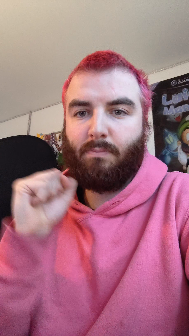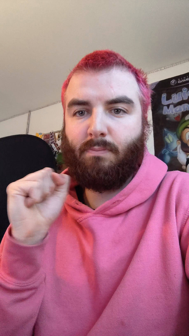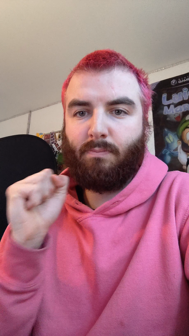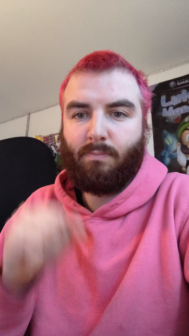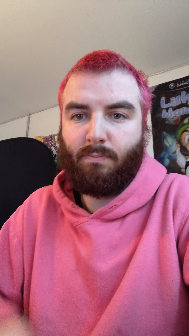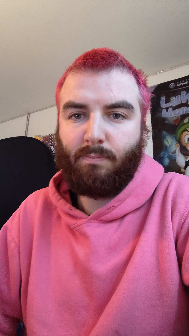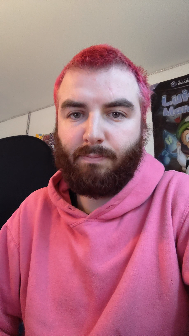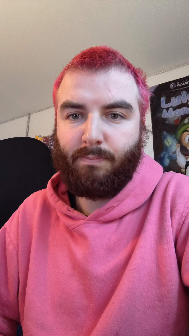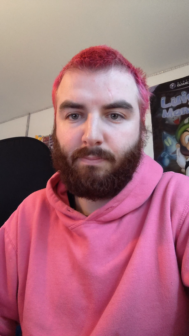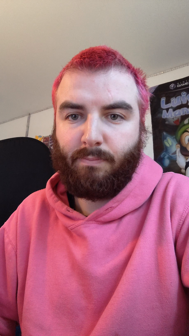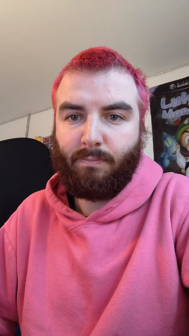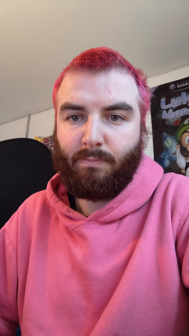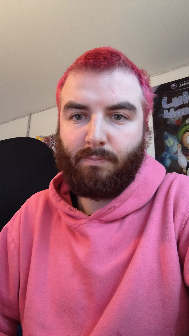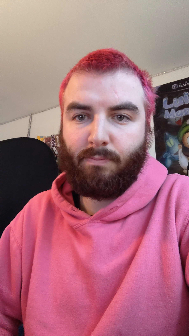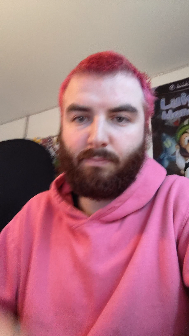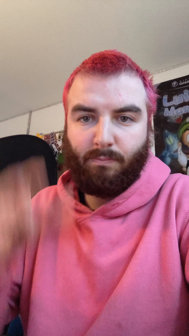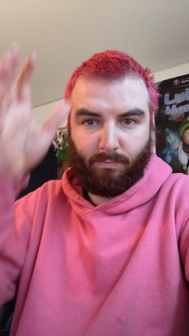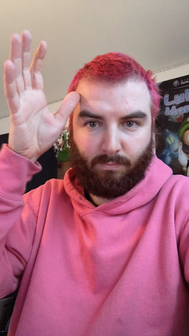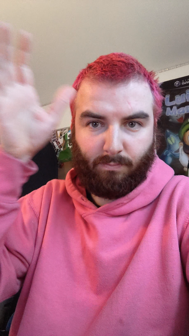deer